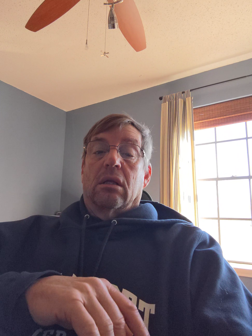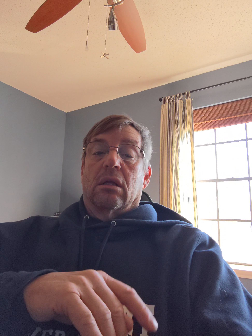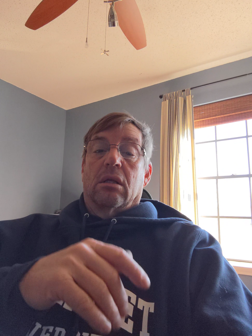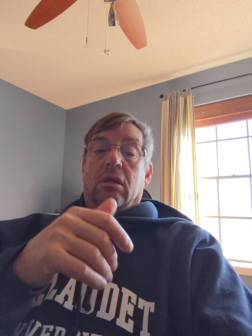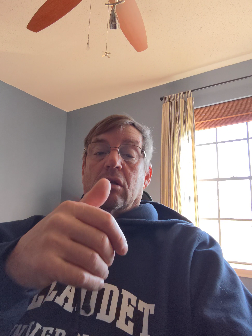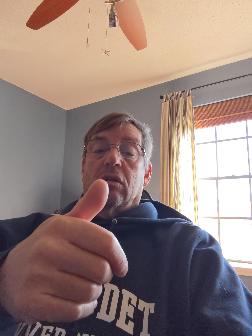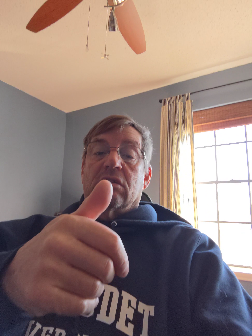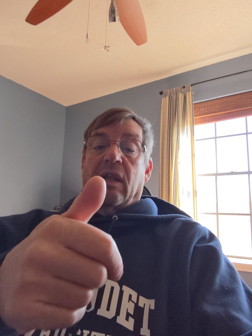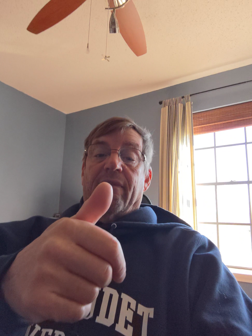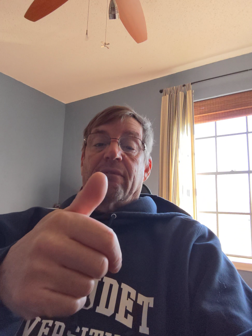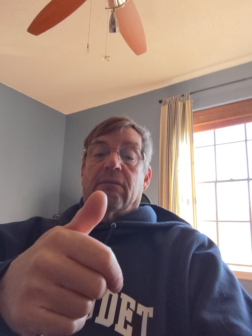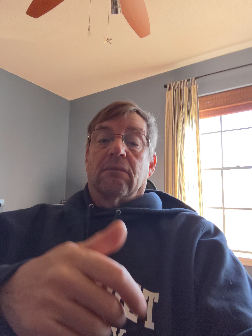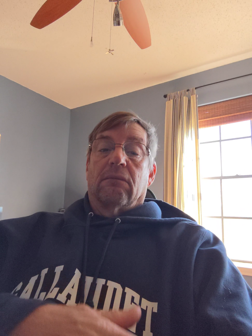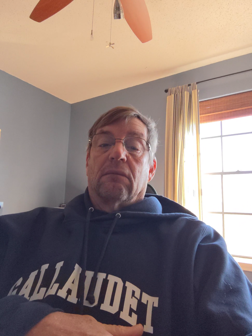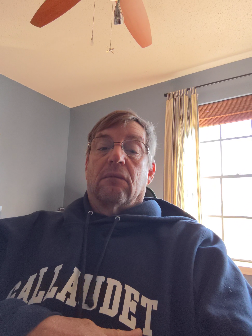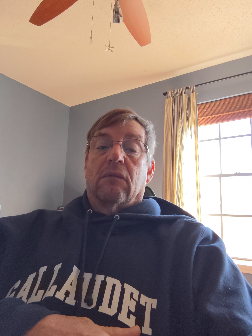yourself